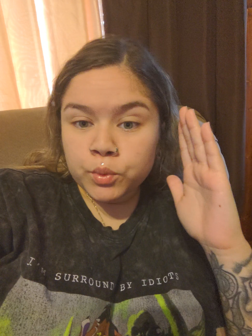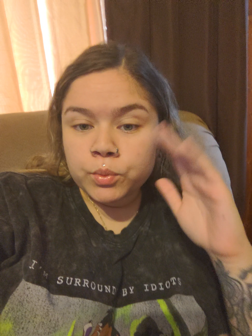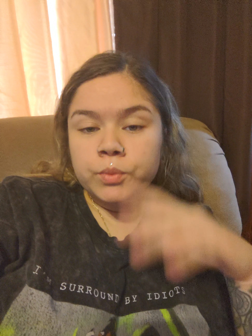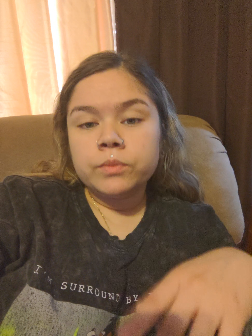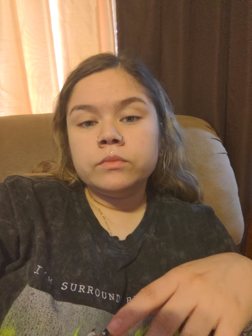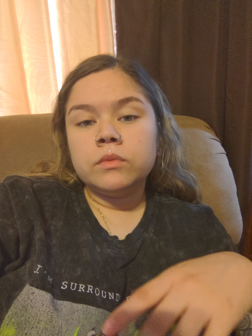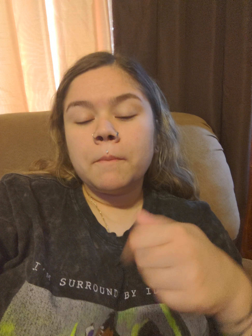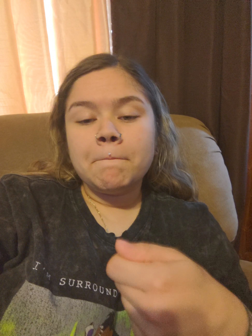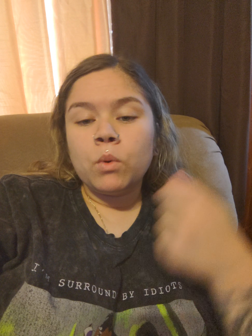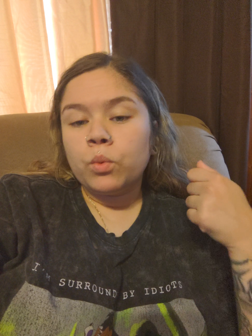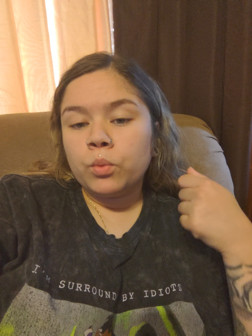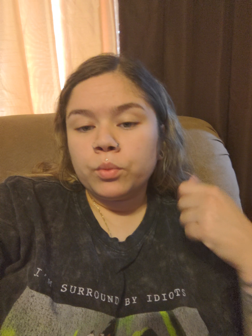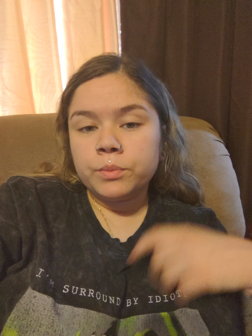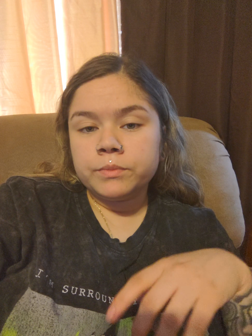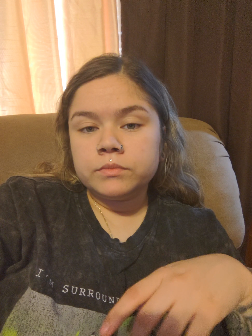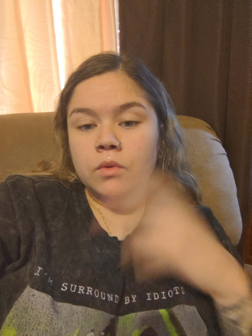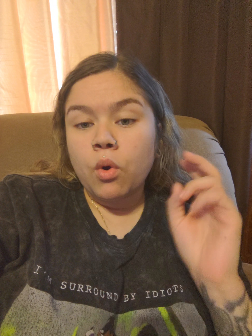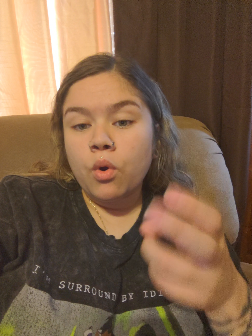pull